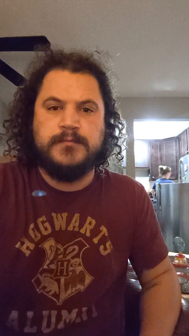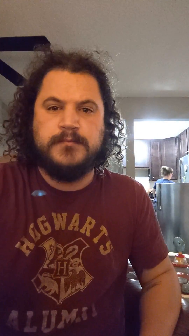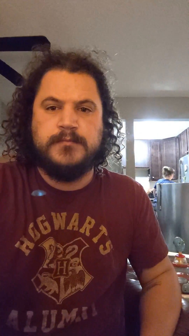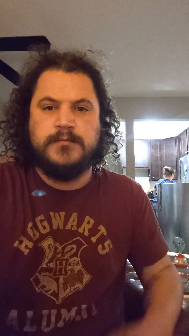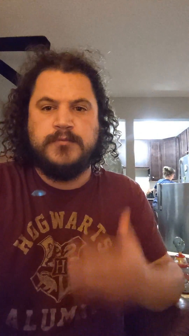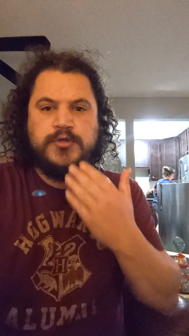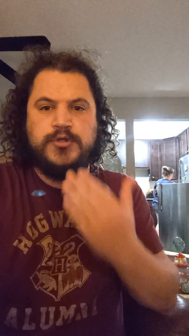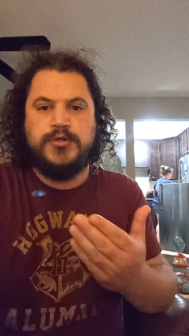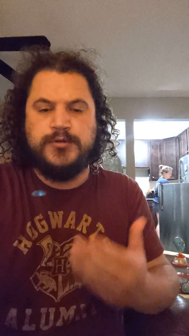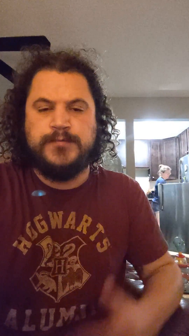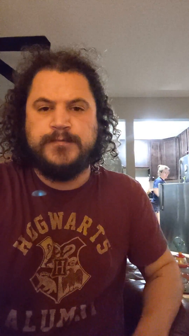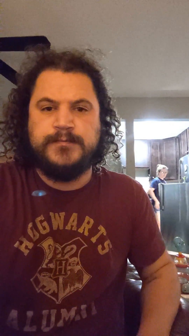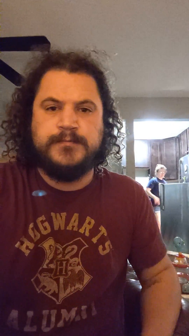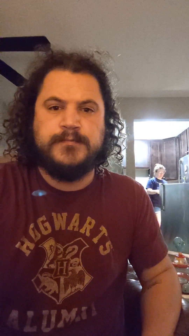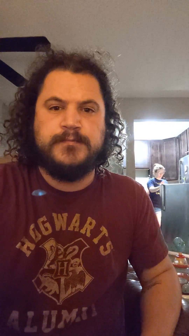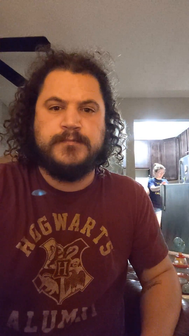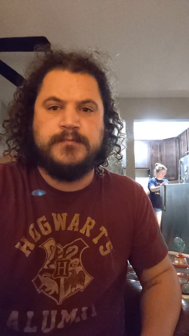good